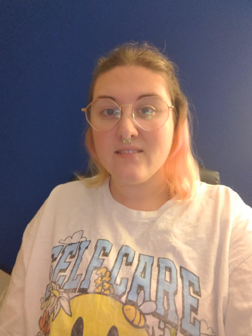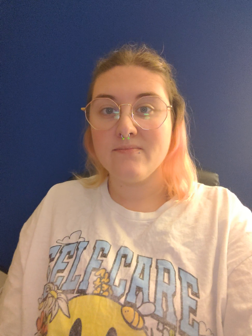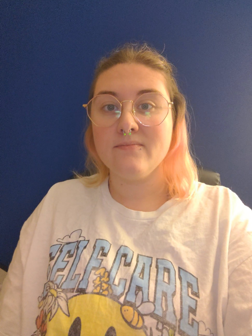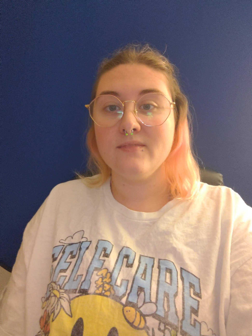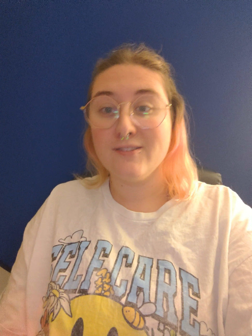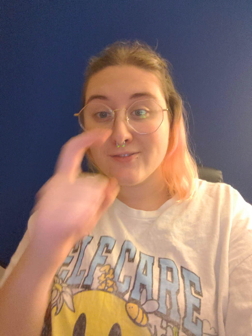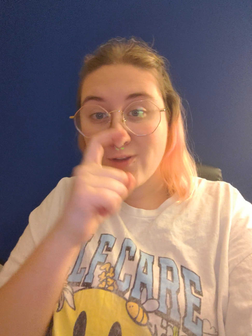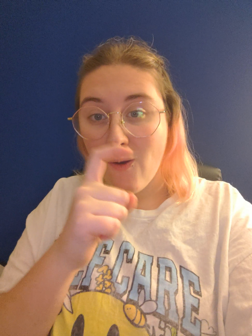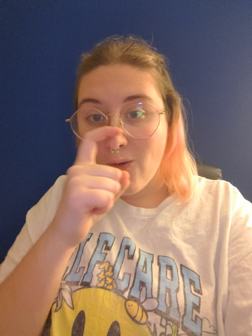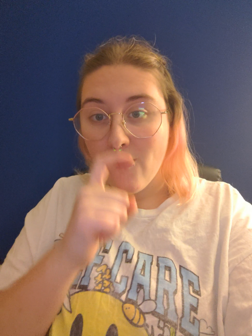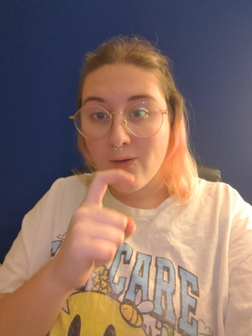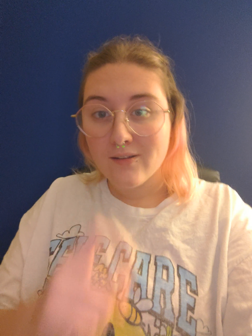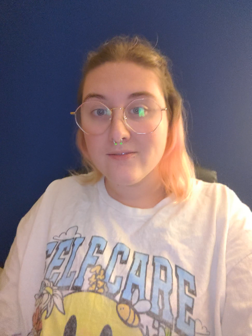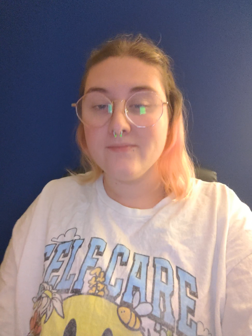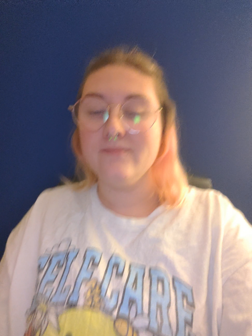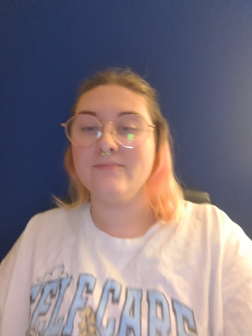doll